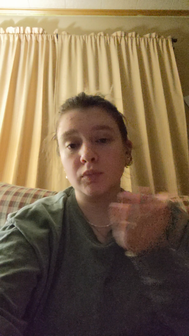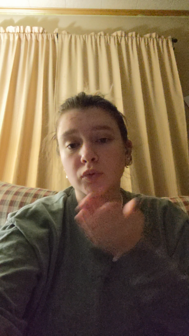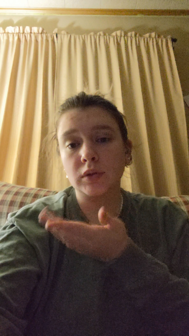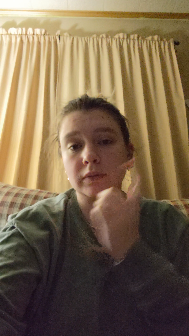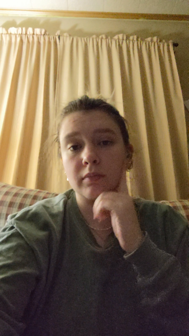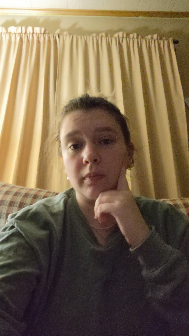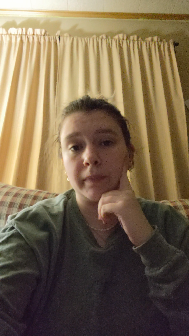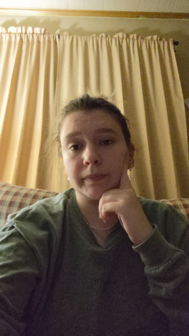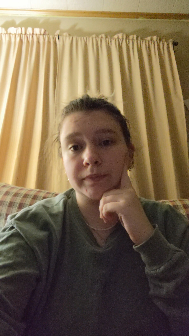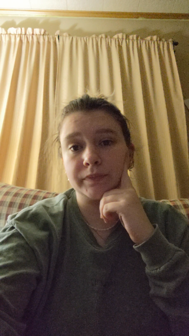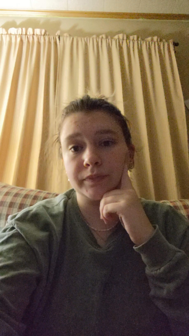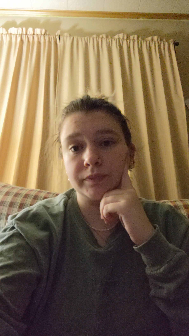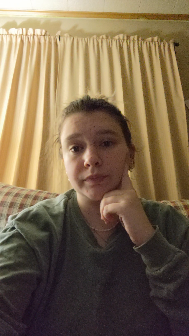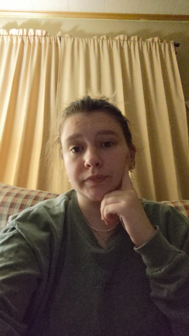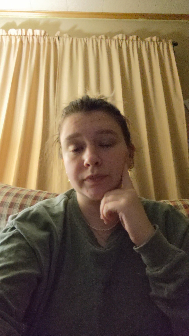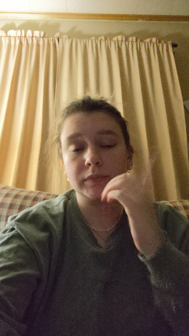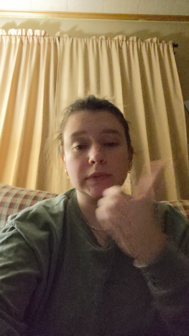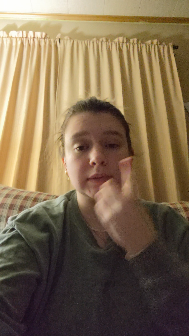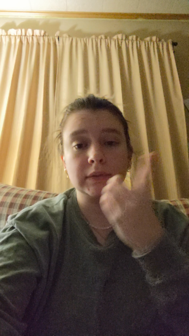dinner